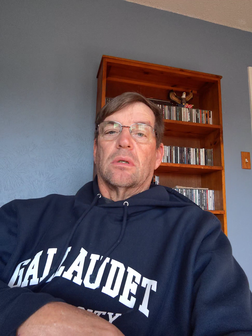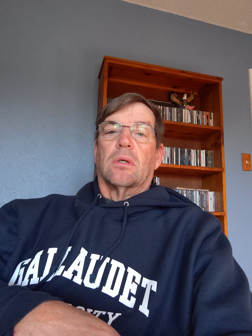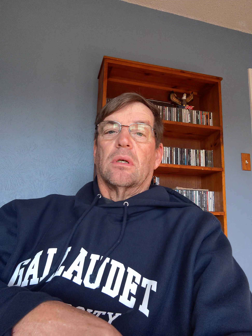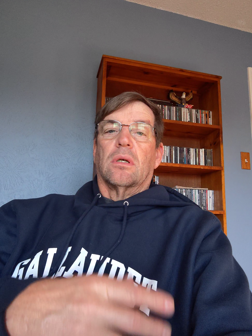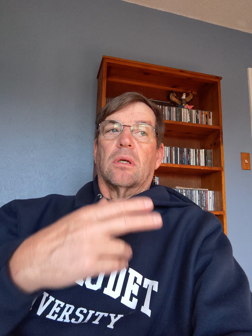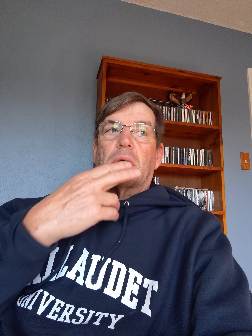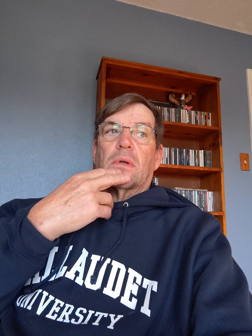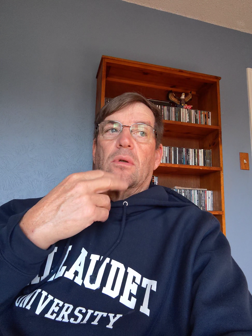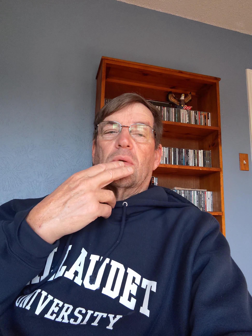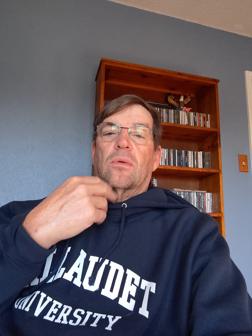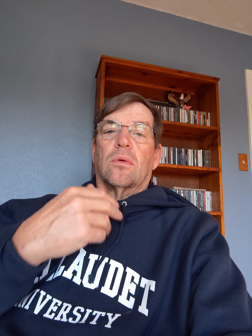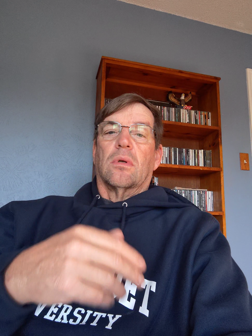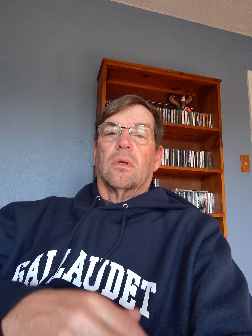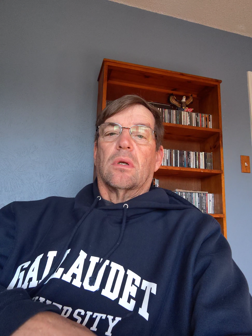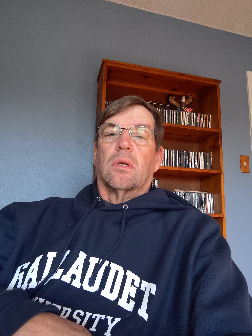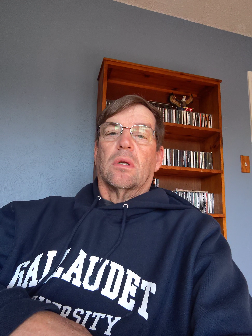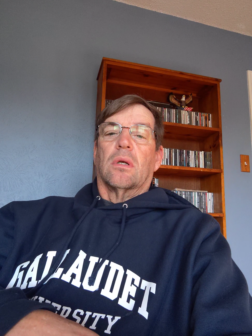cute